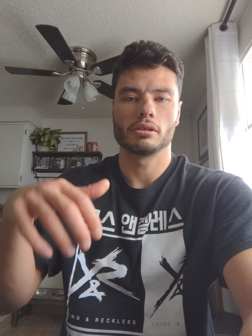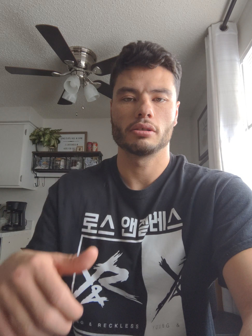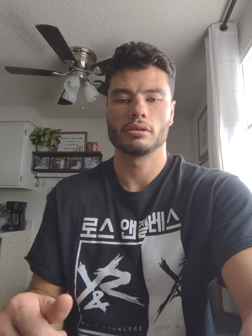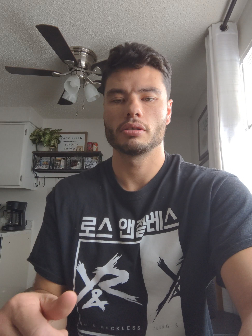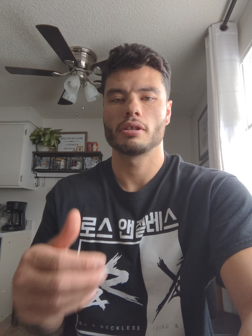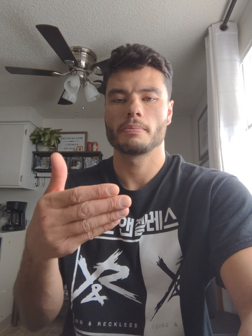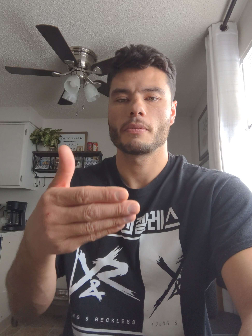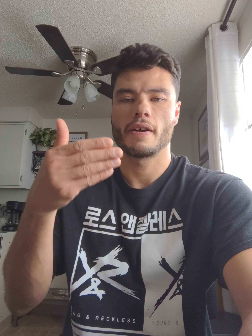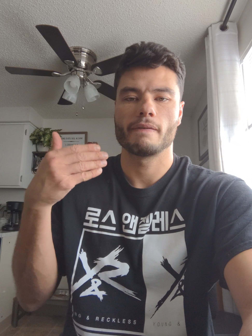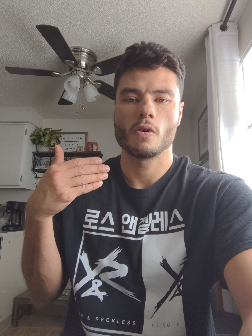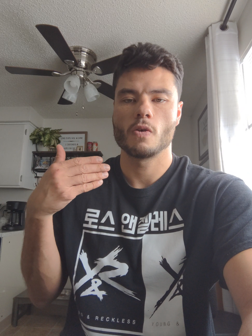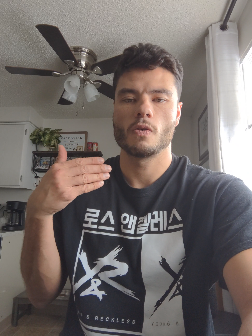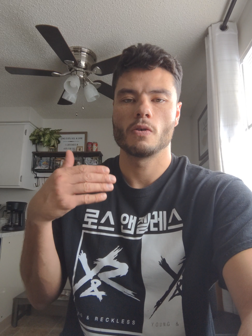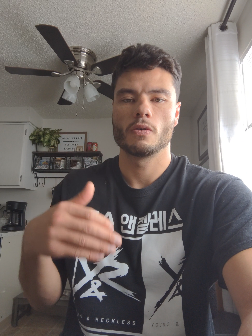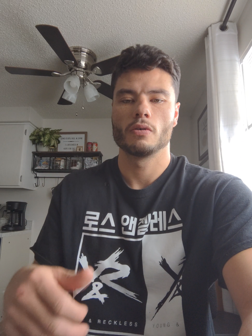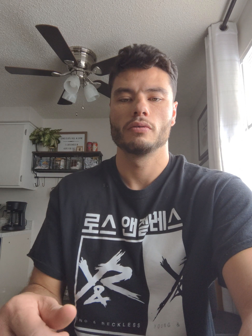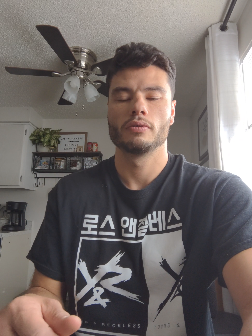before